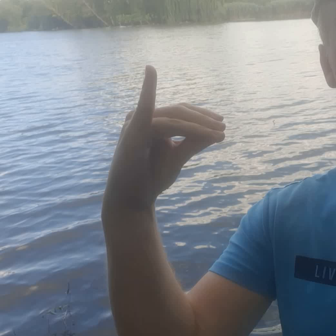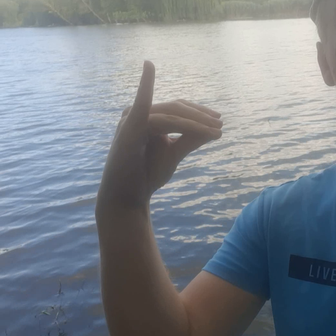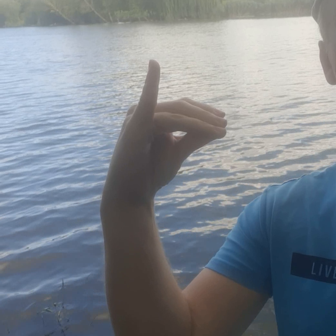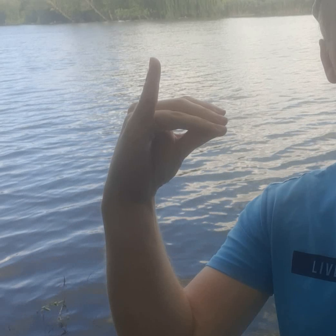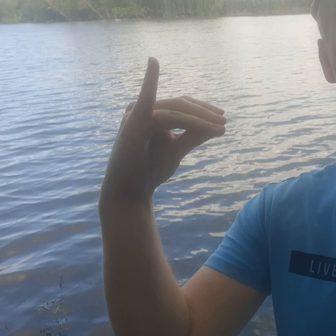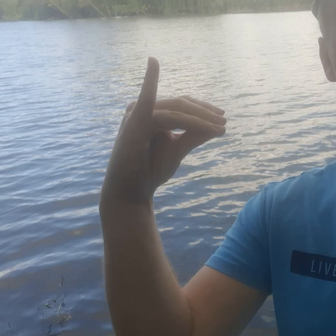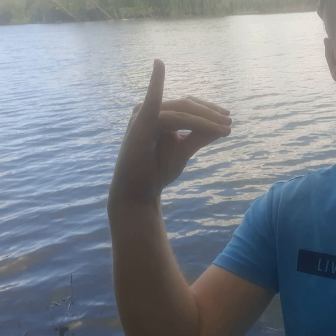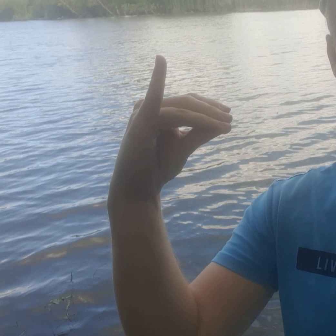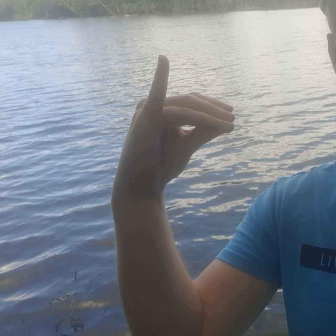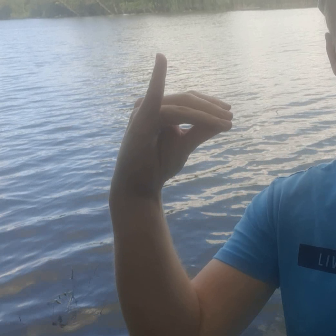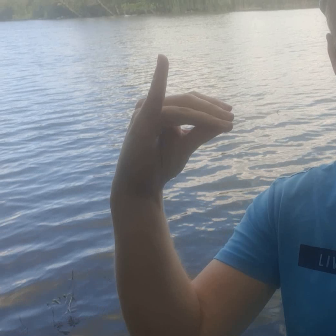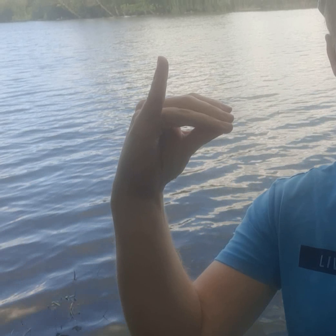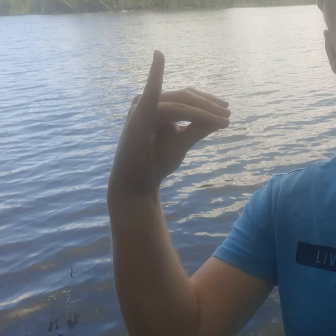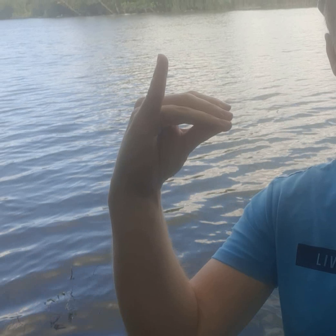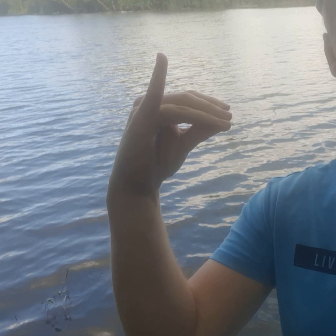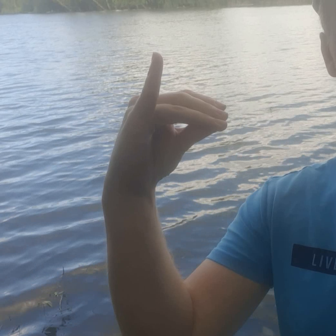Ю